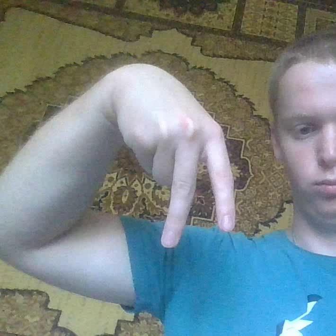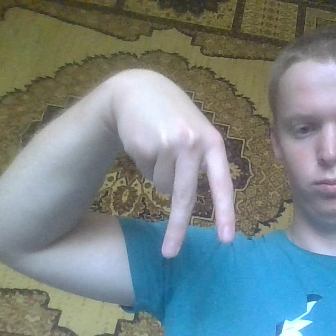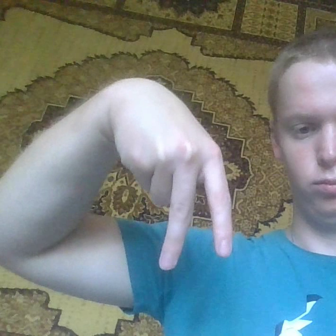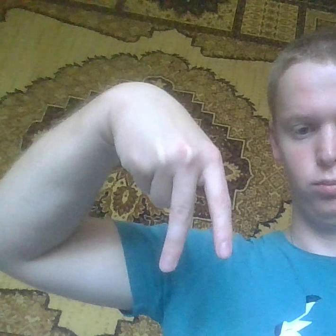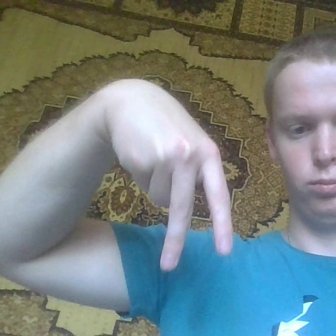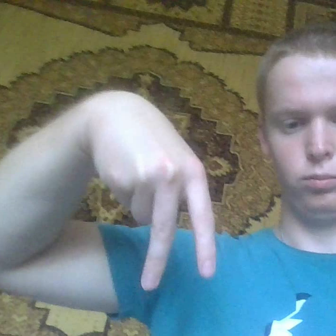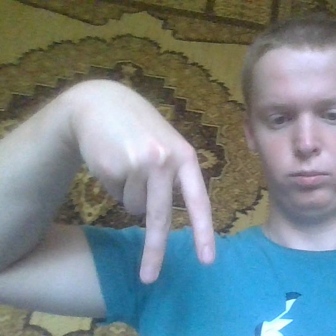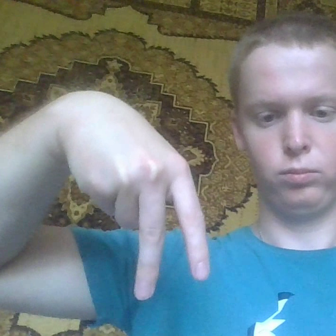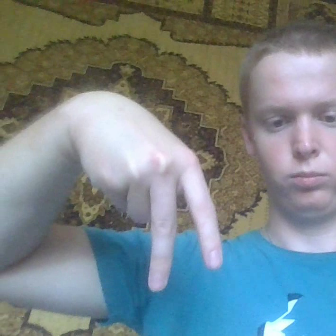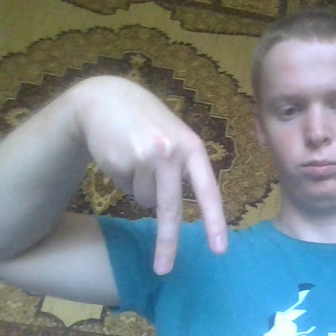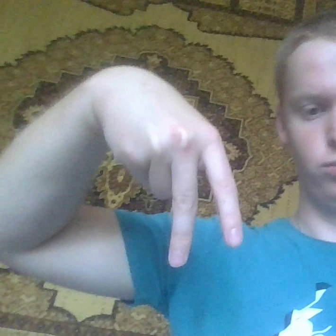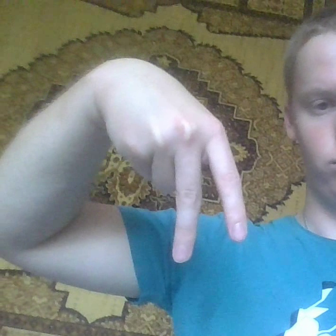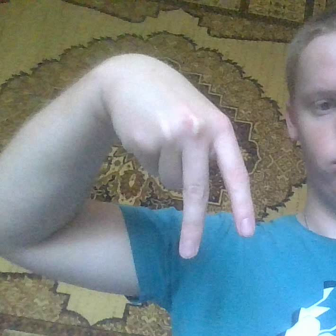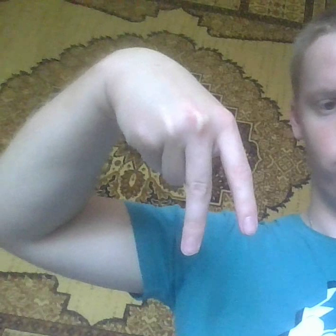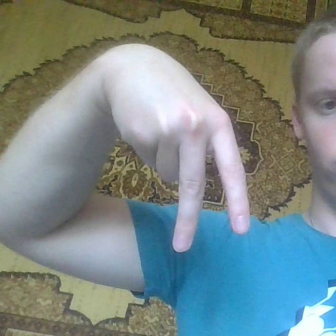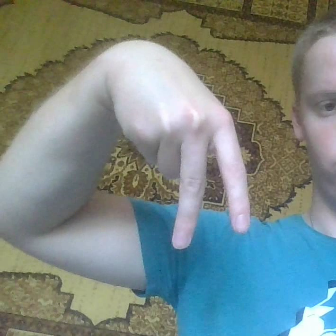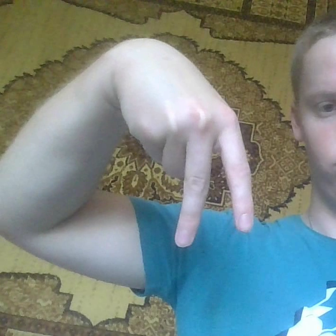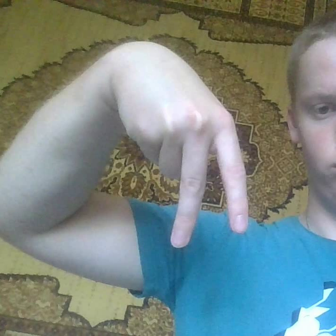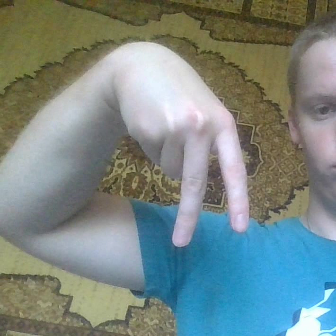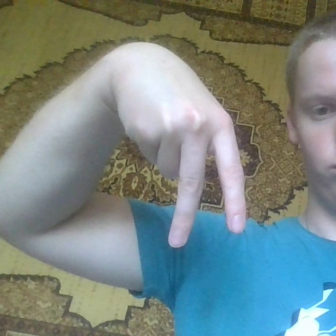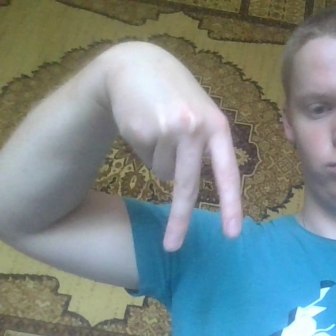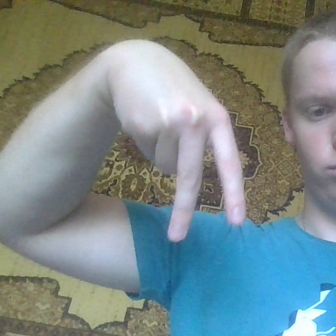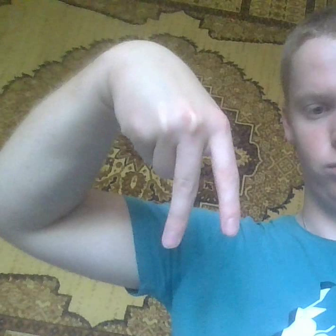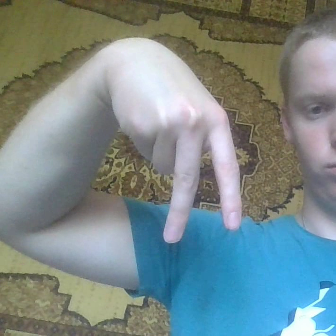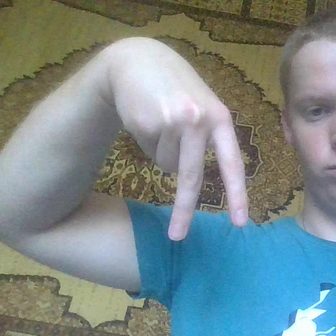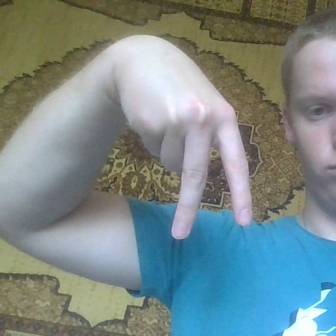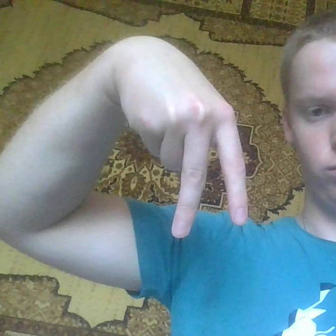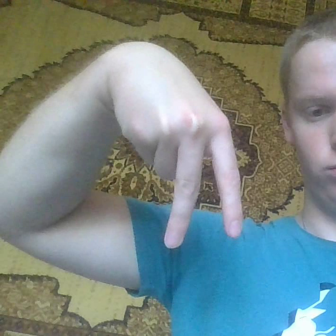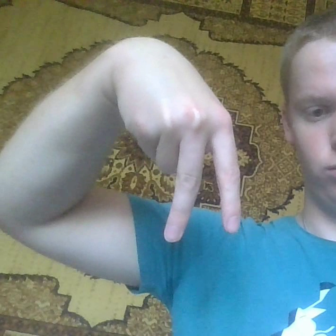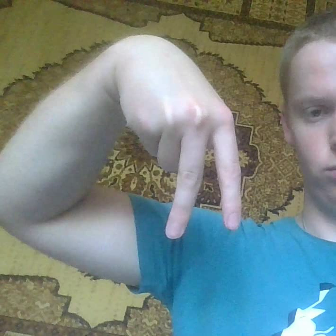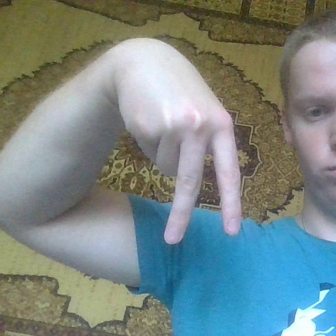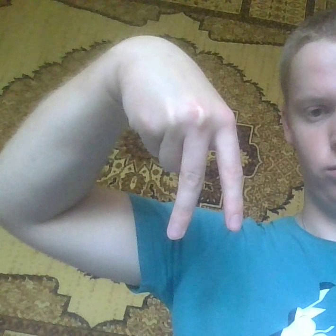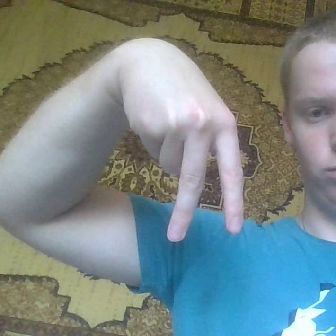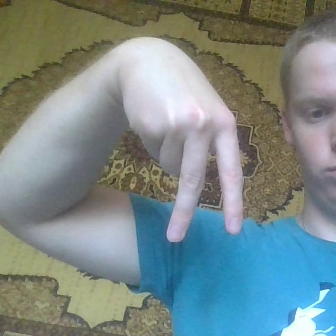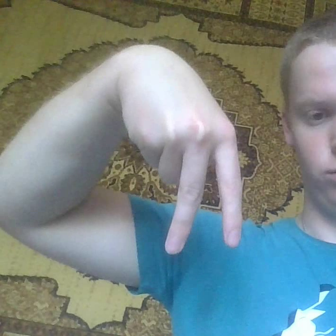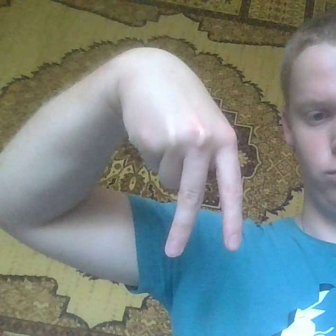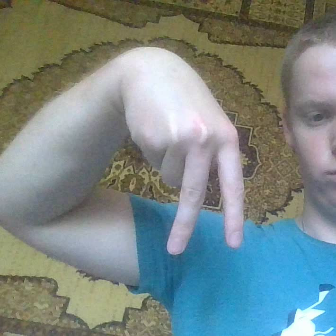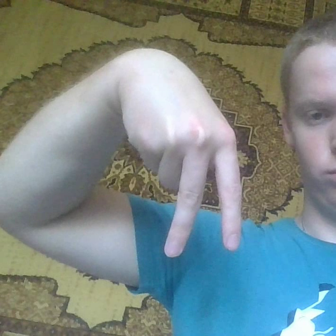Л